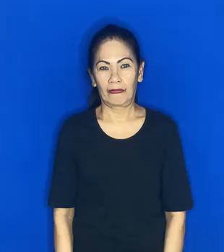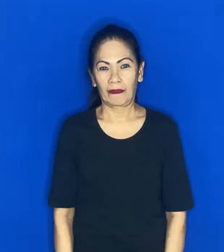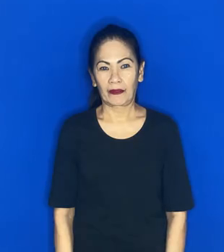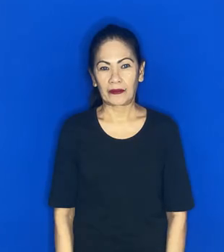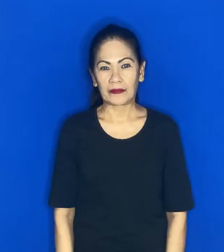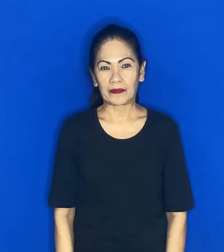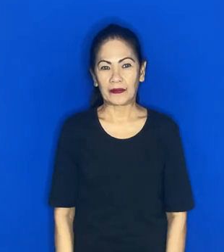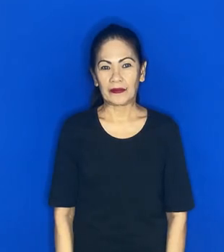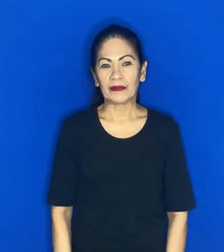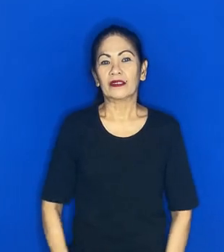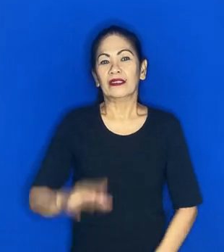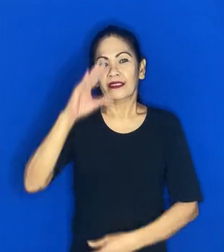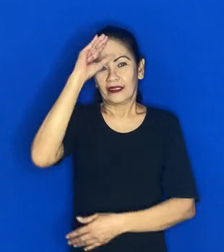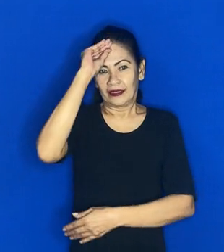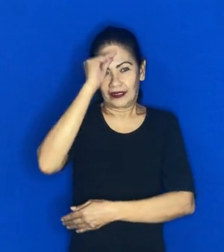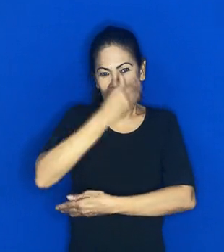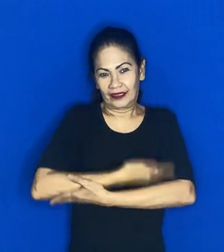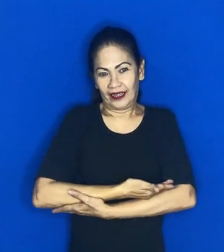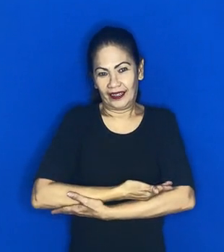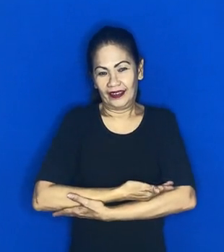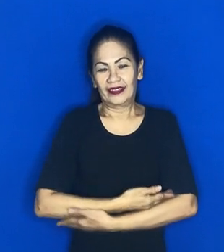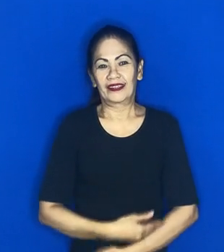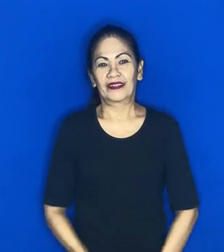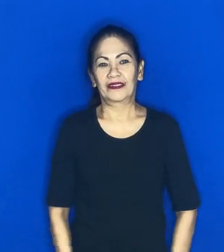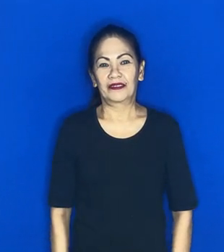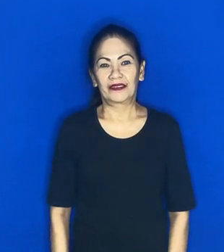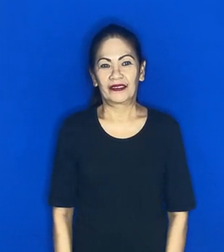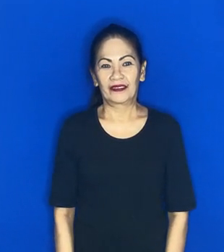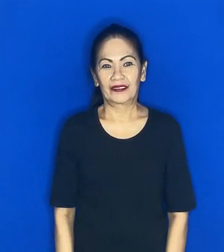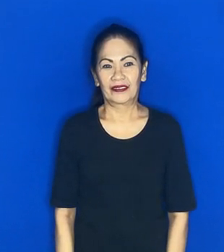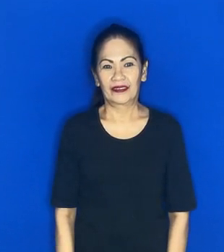son